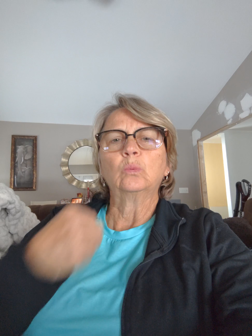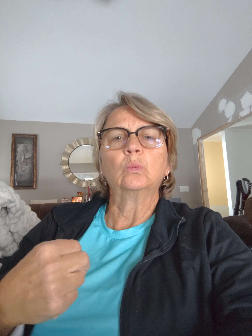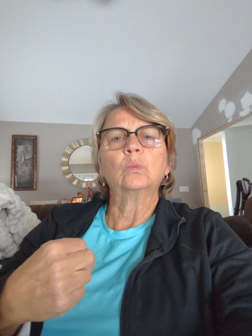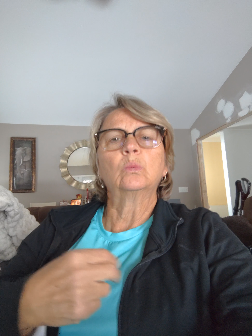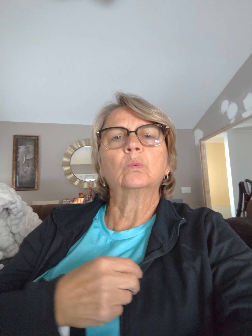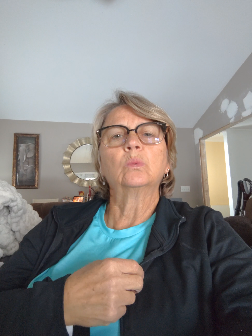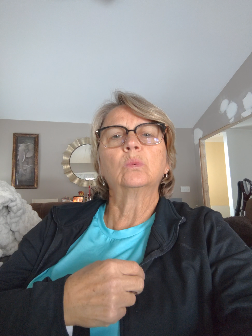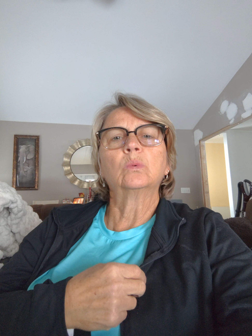cute